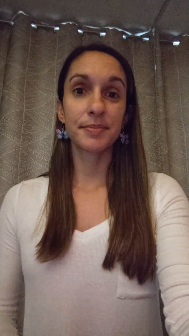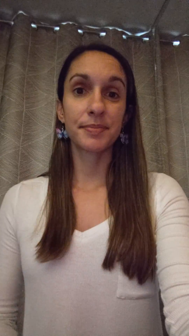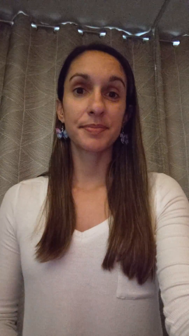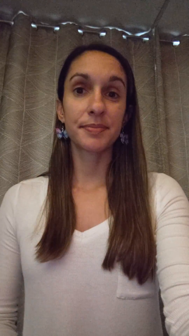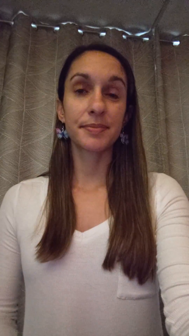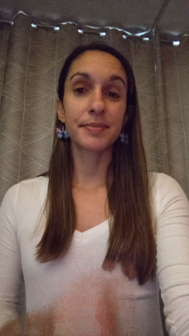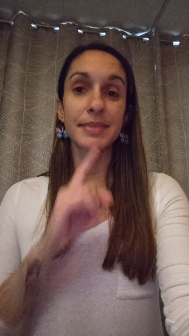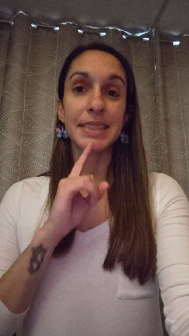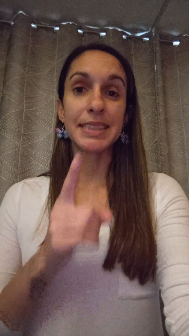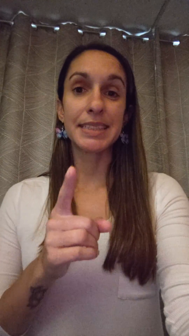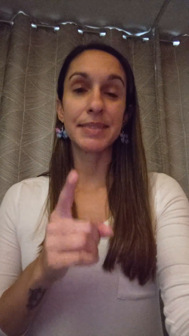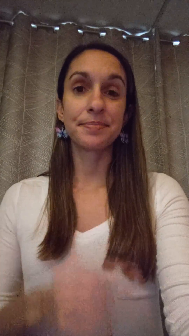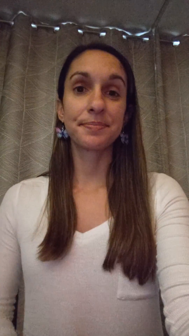is